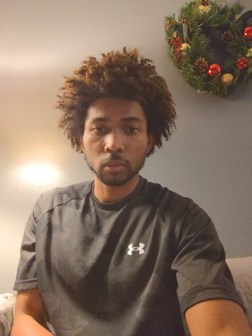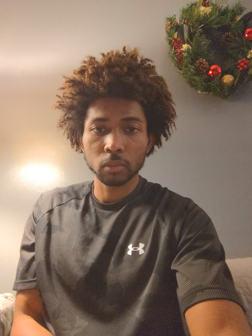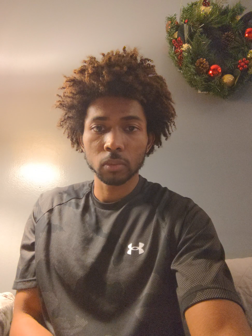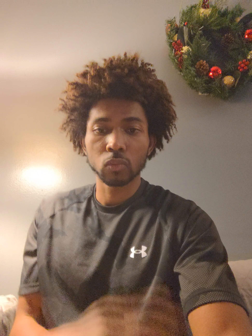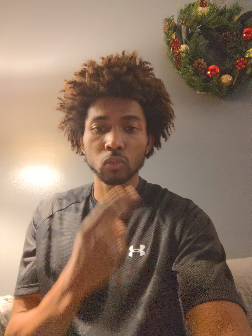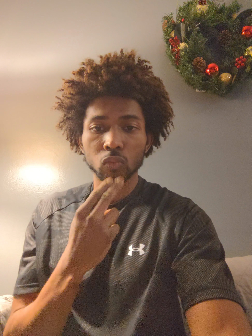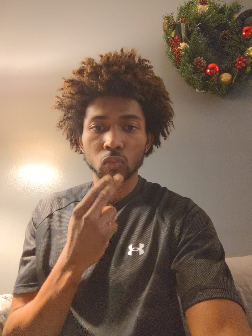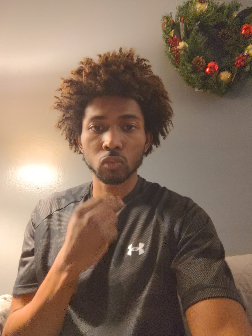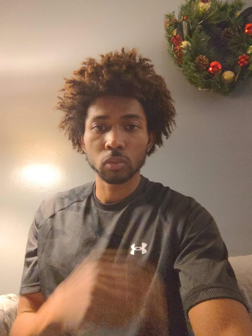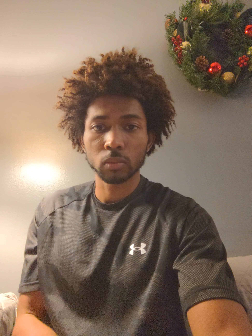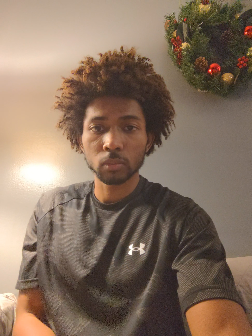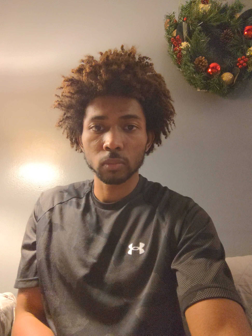cute